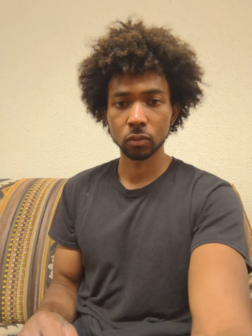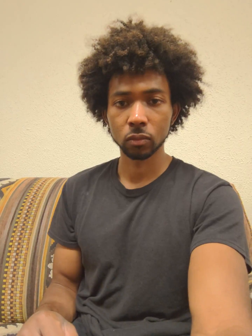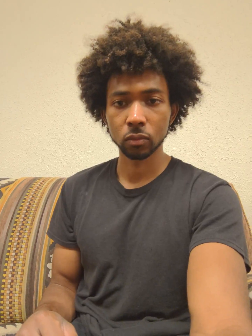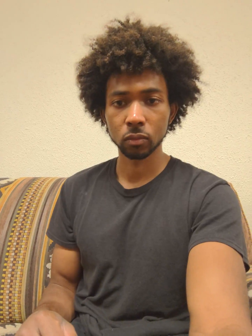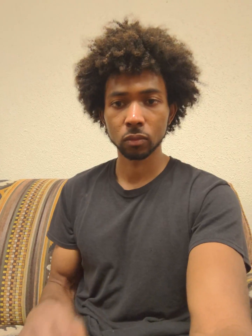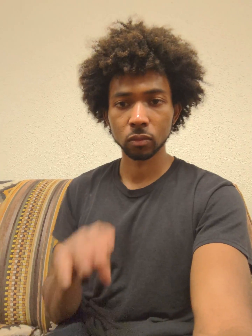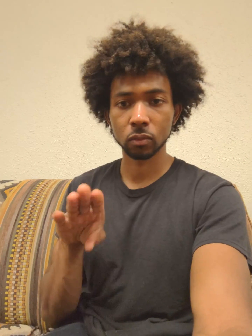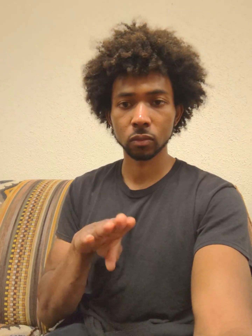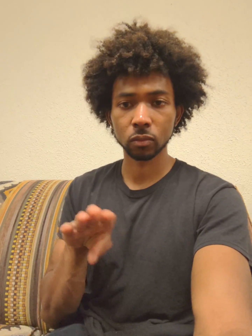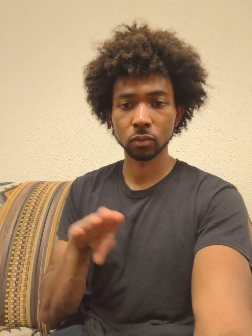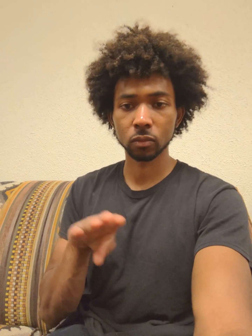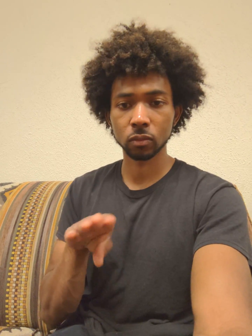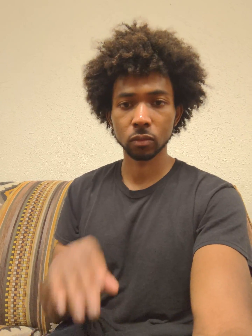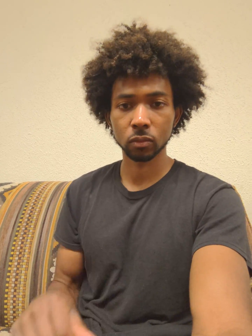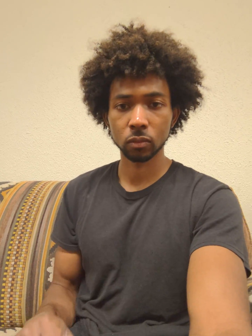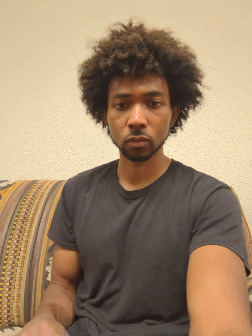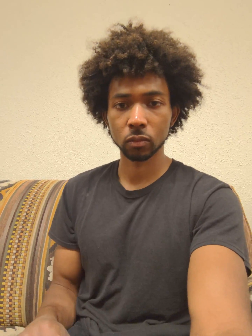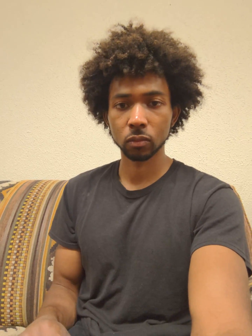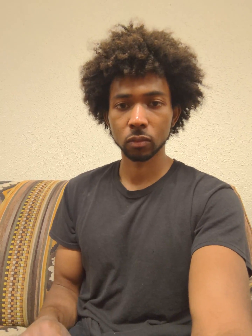boots